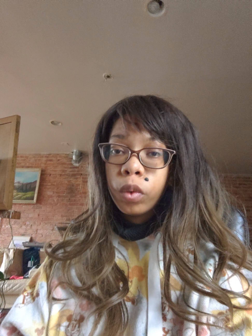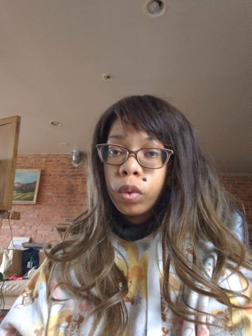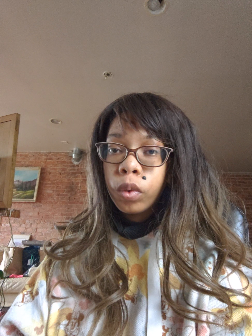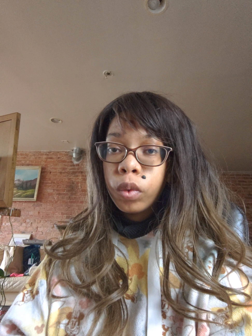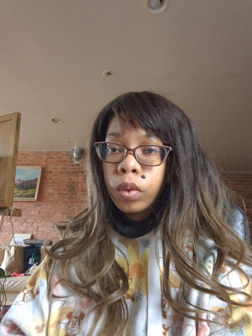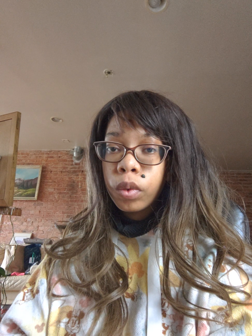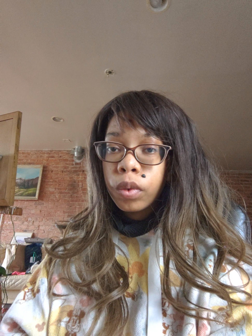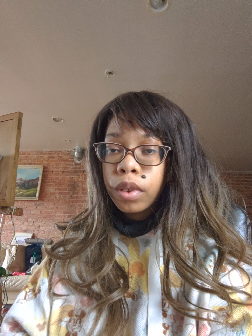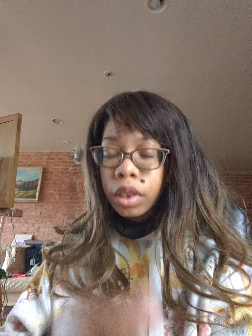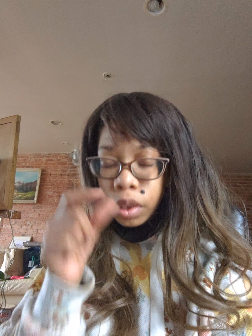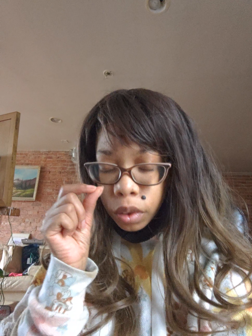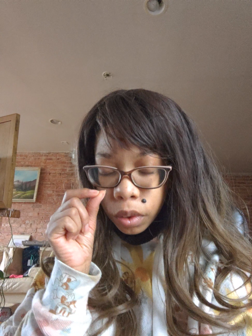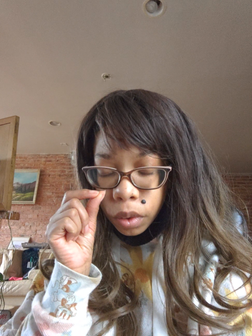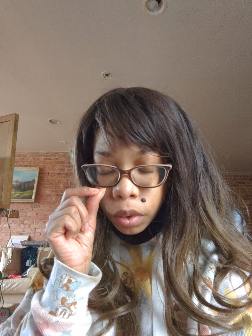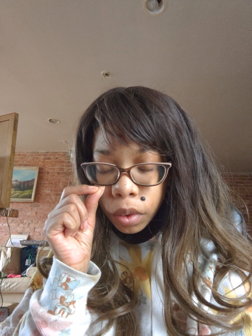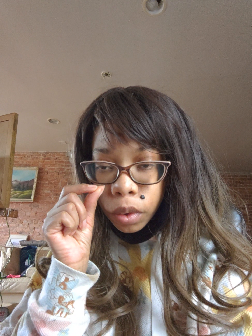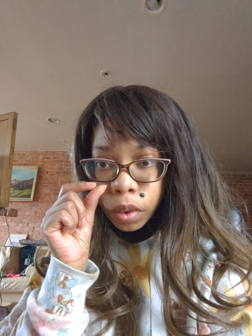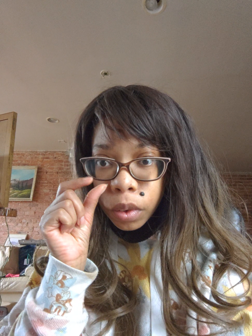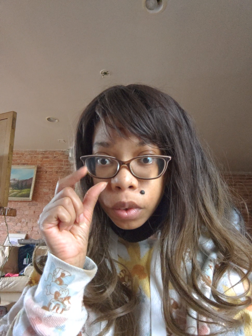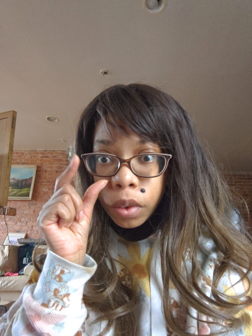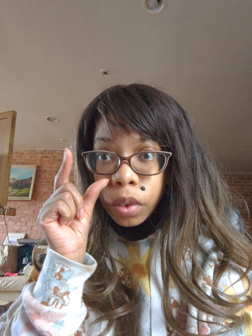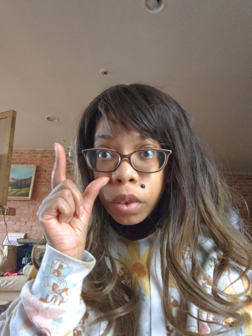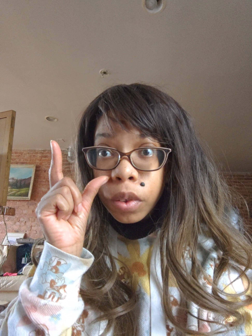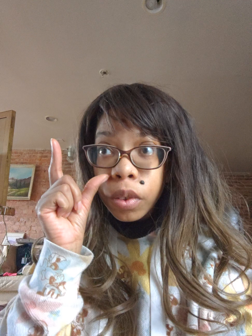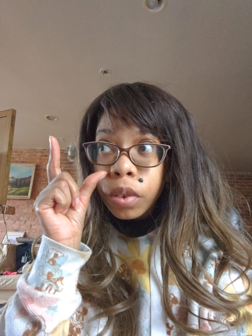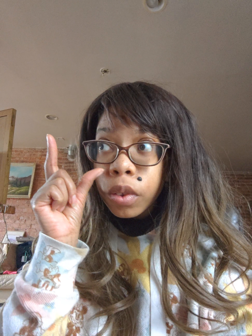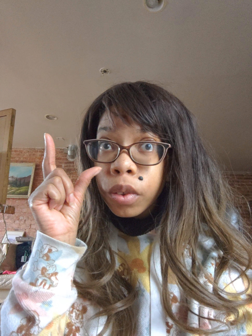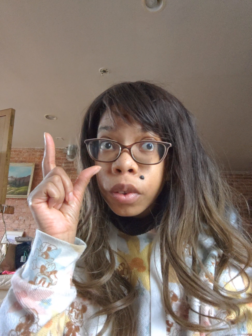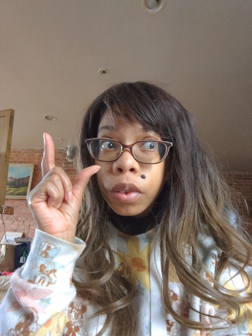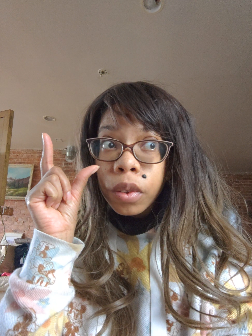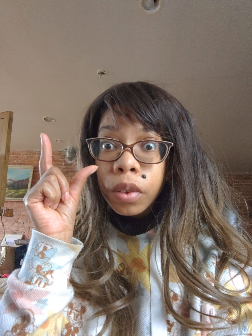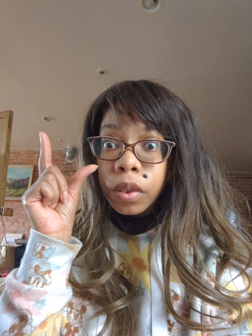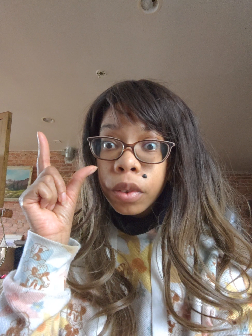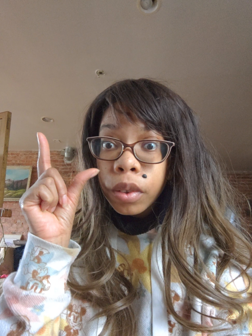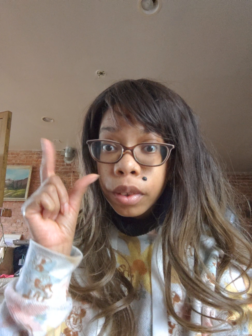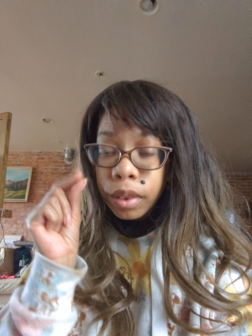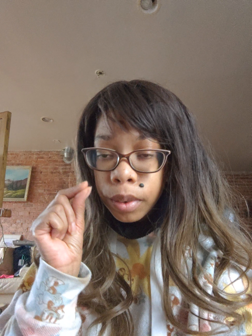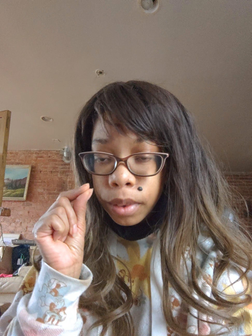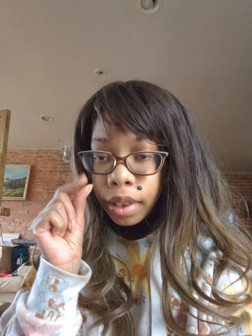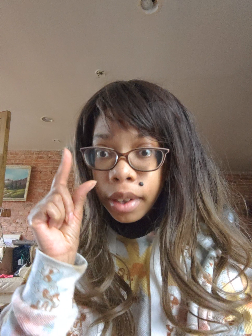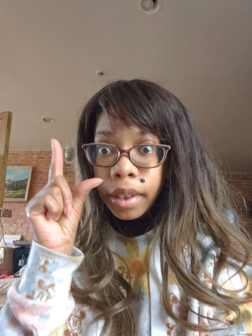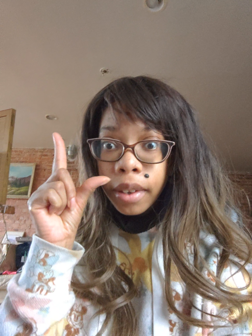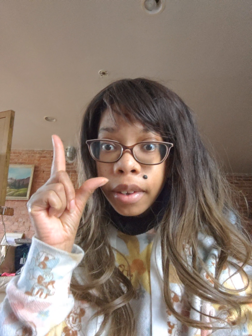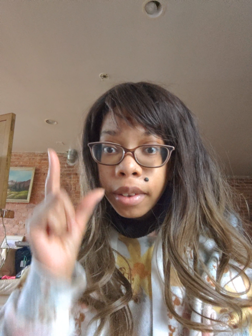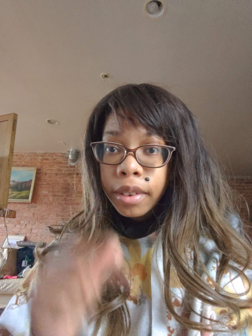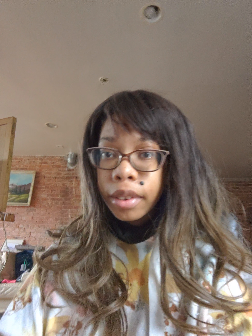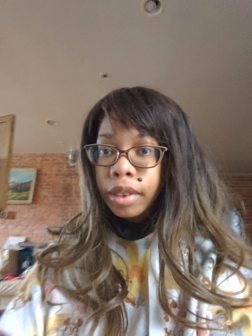wake